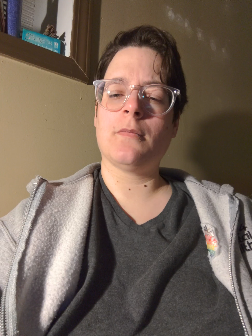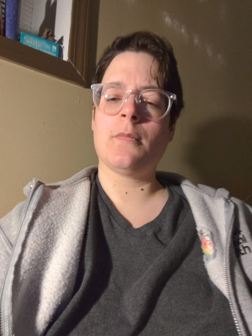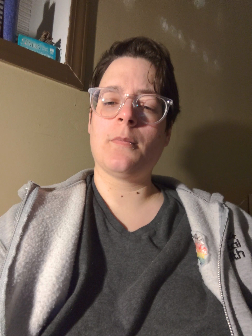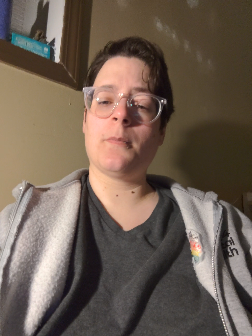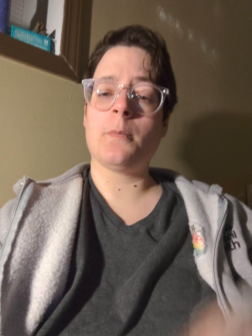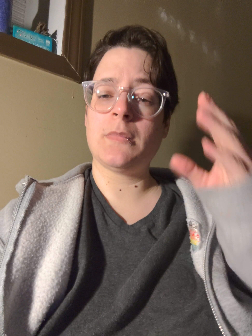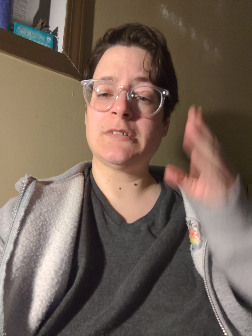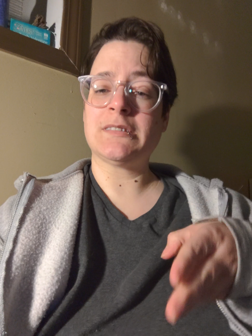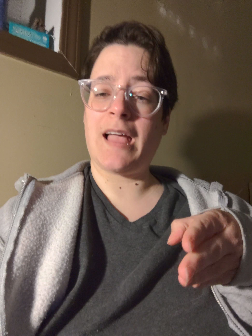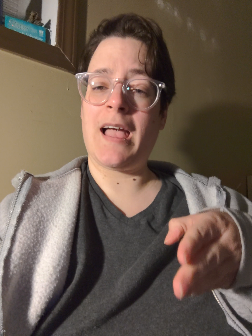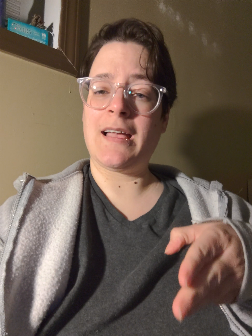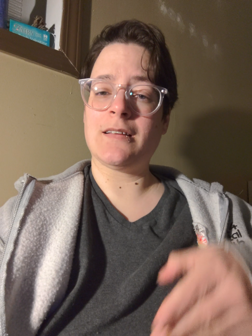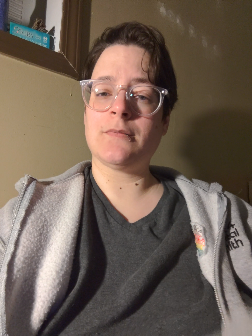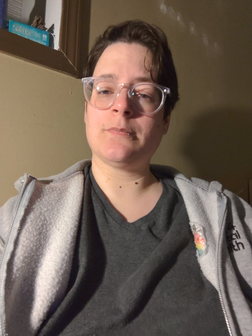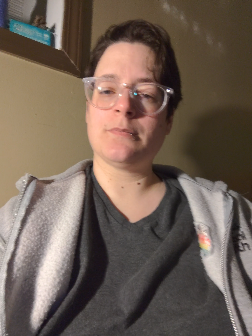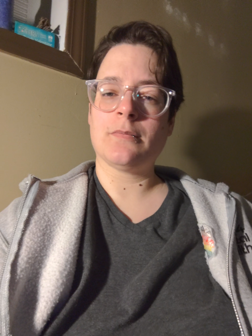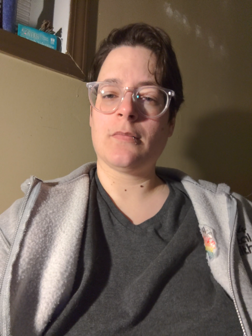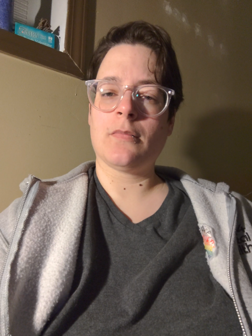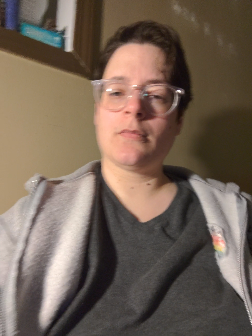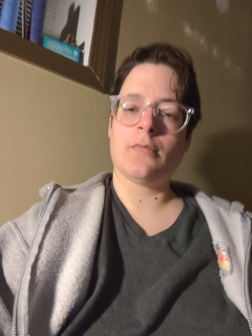beside